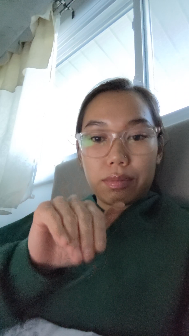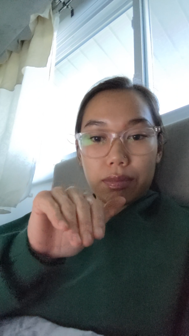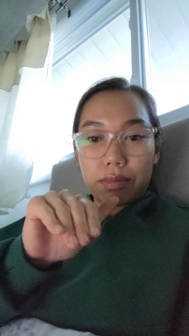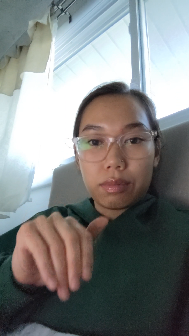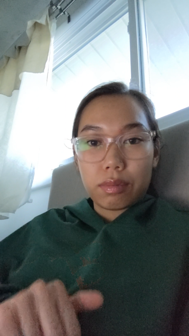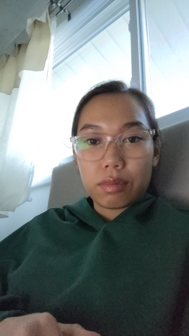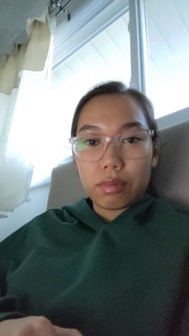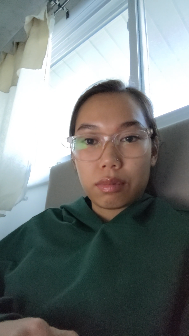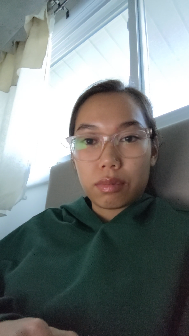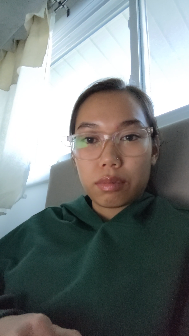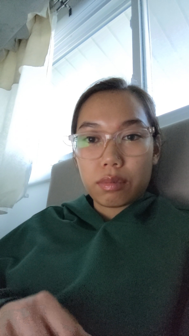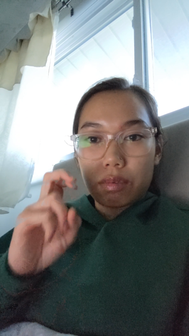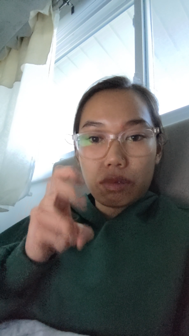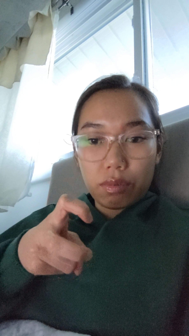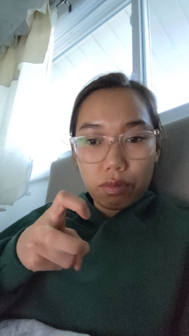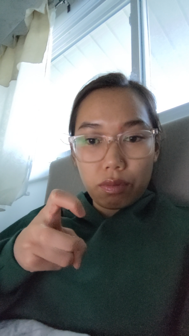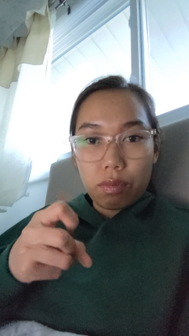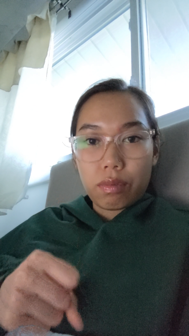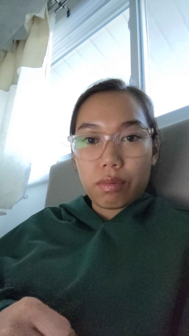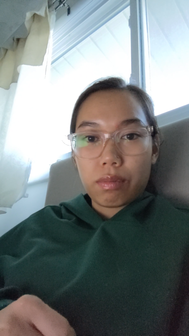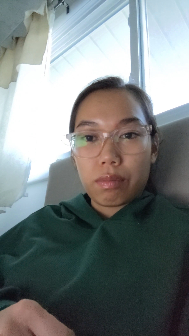hard